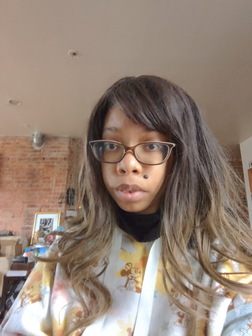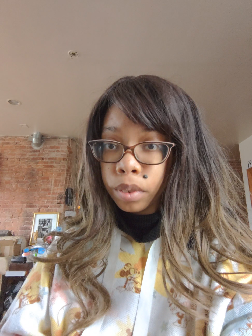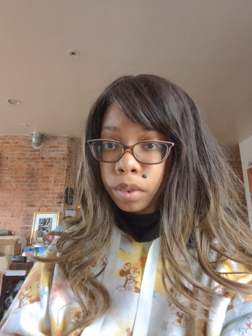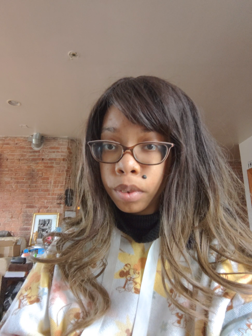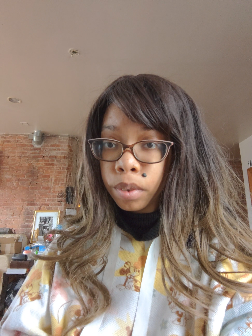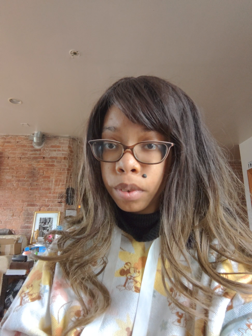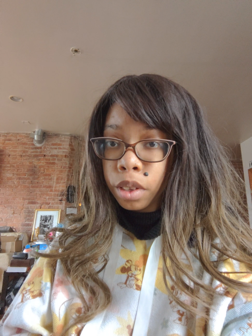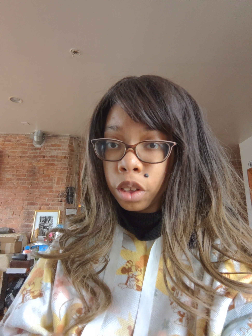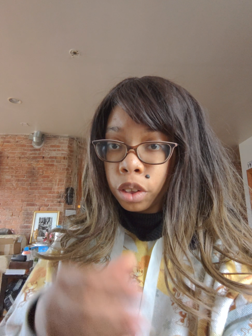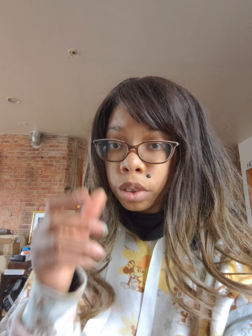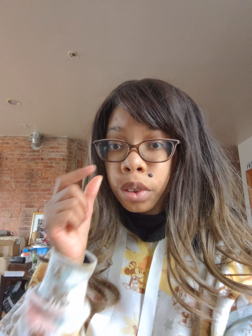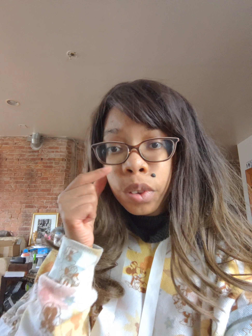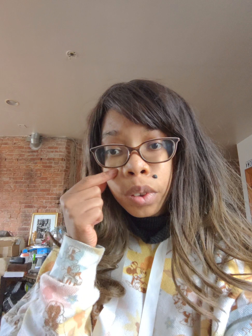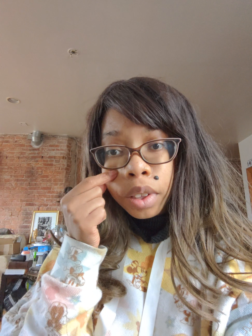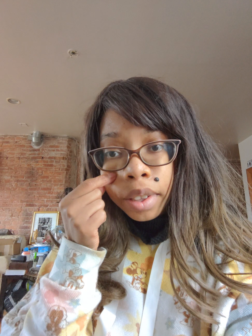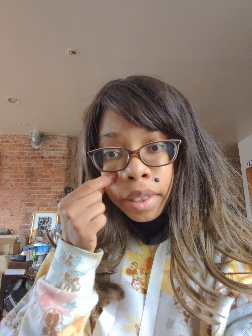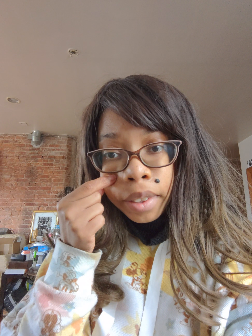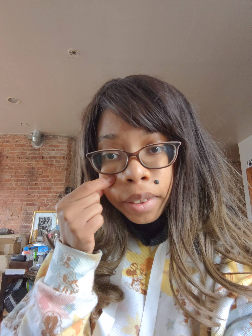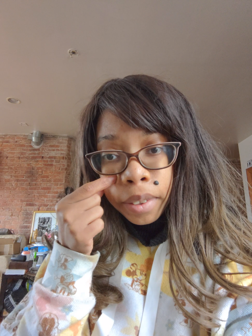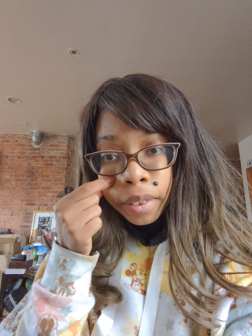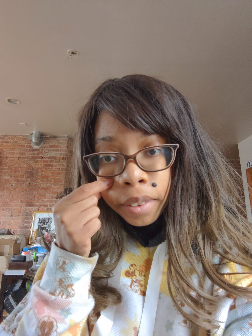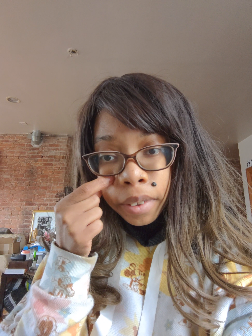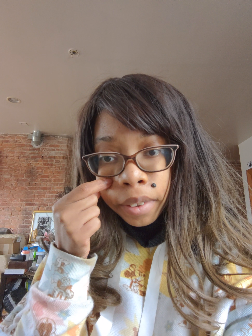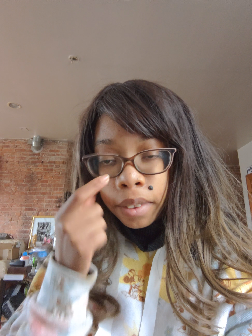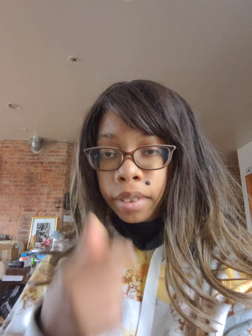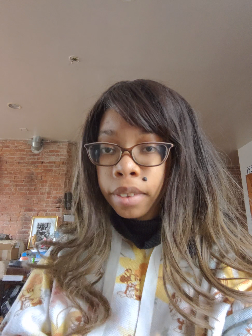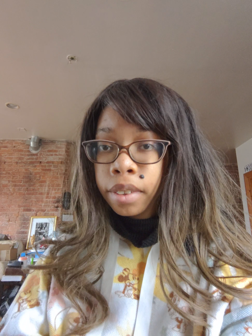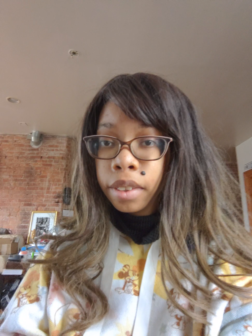cheek